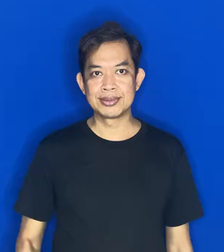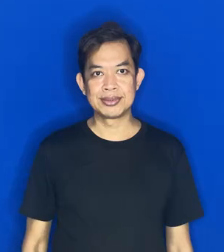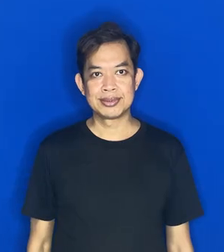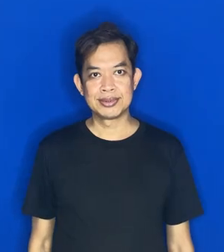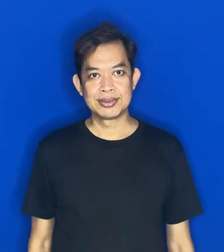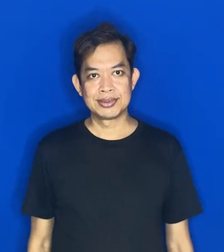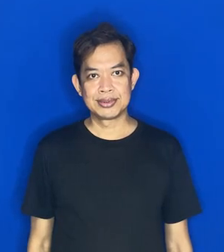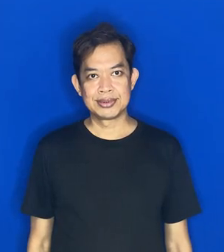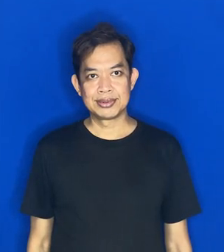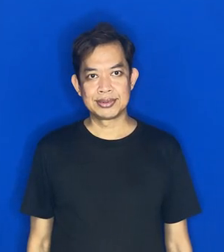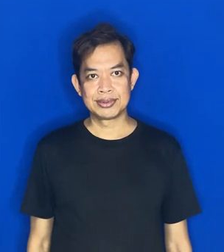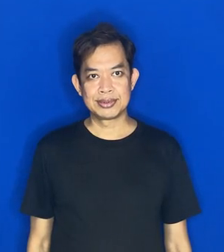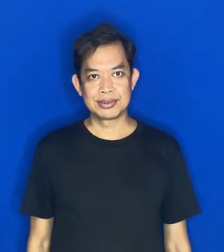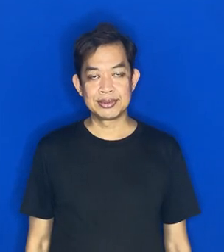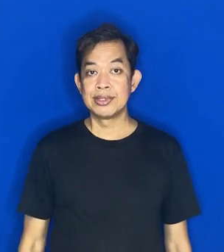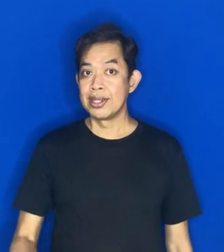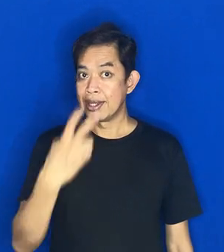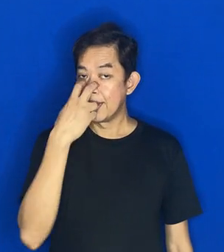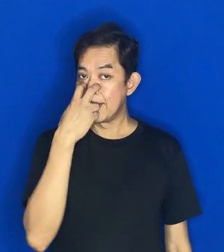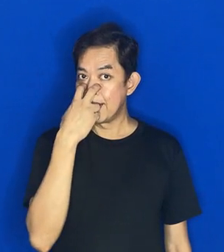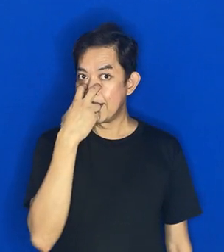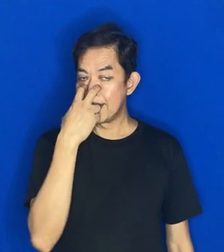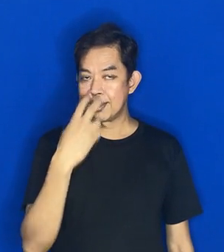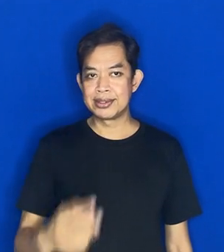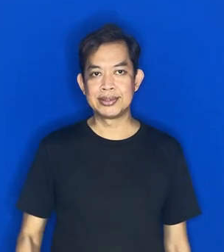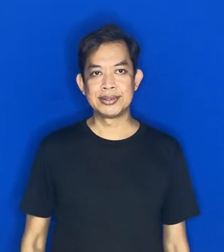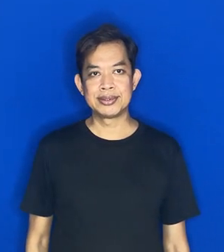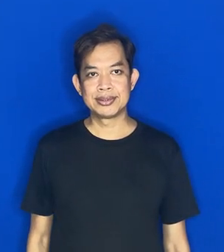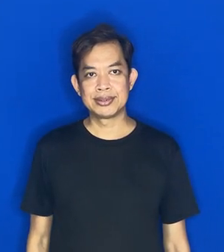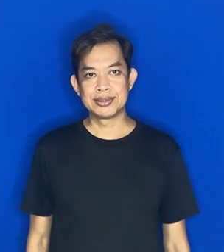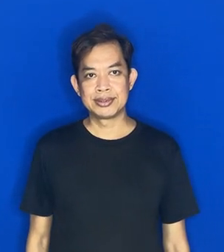blind